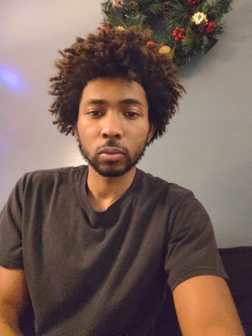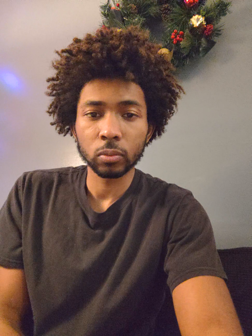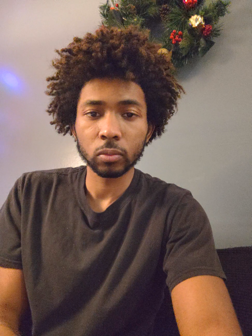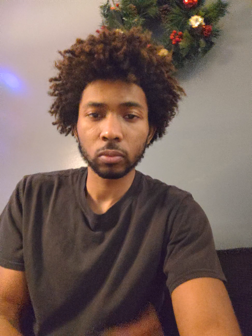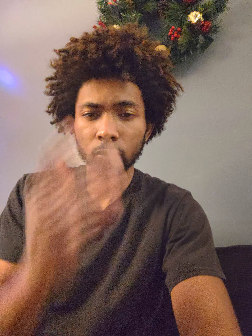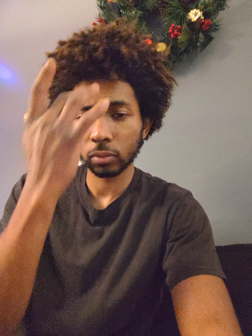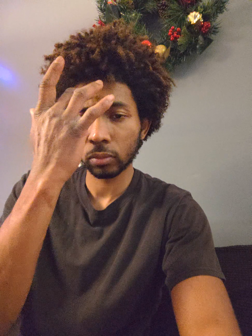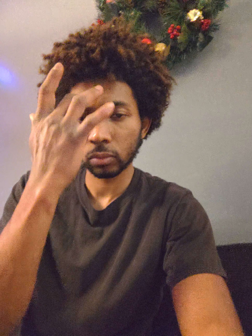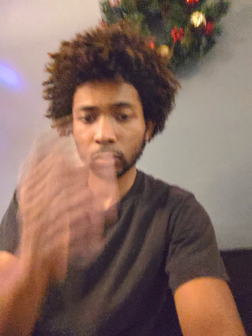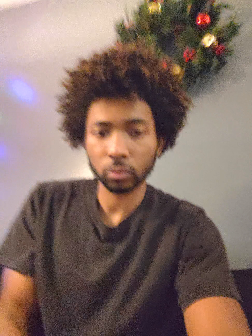sick